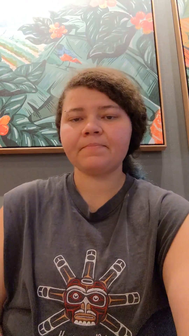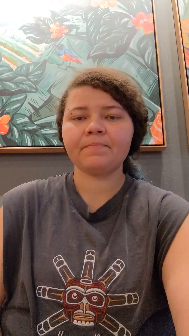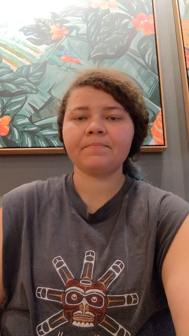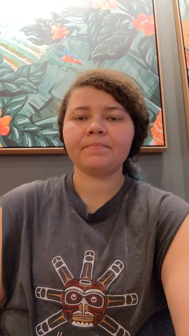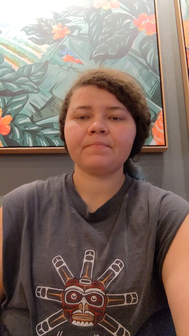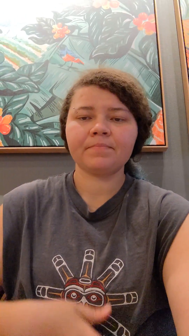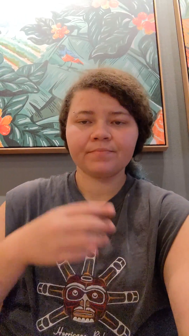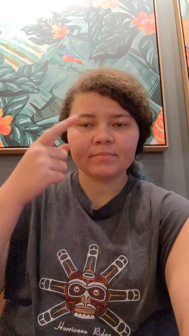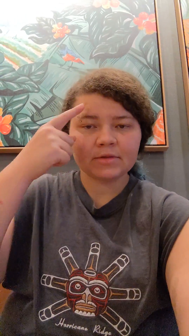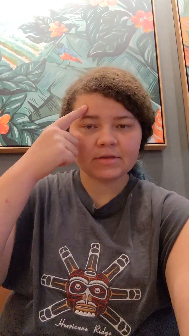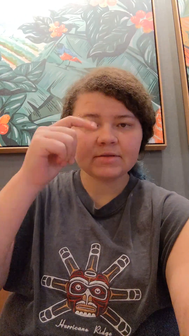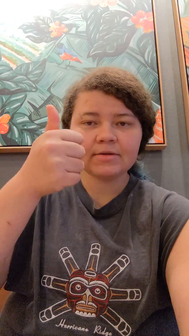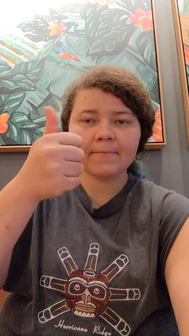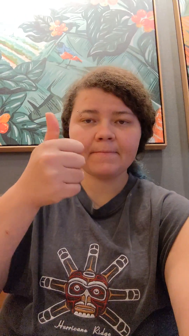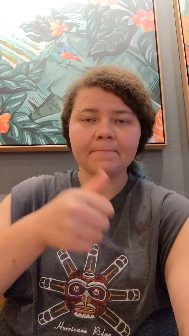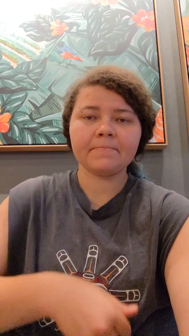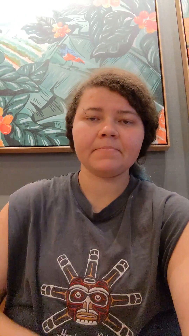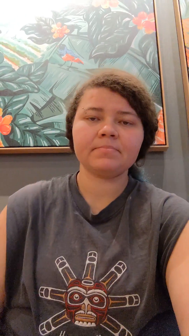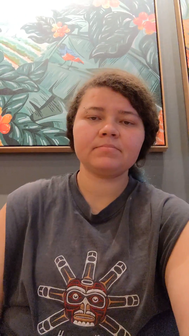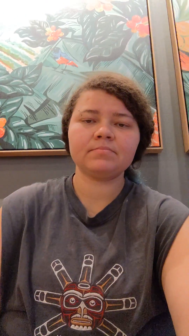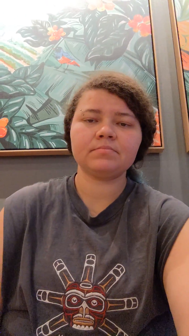dime